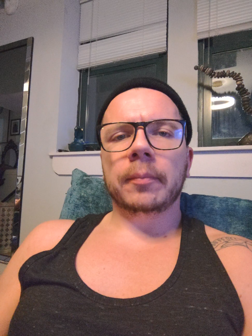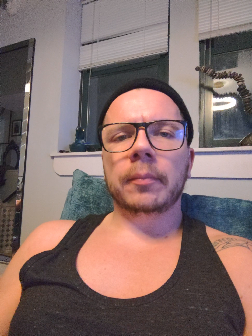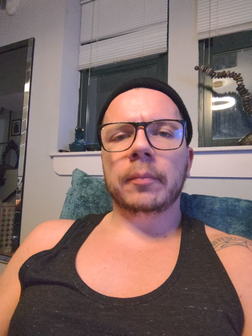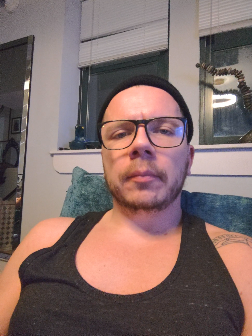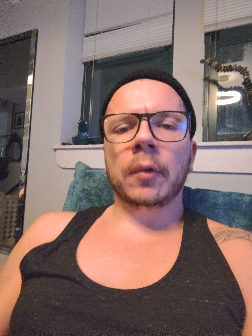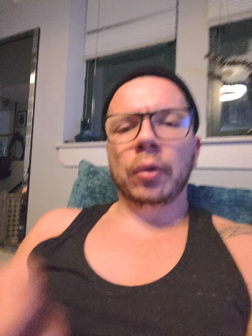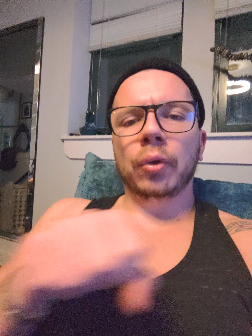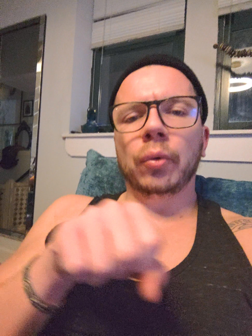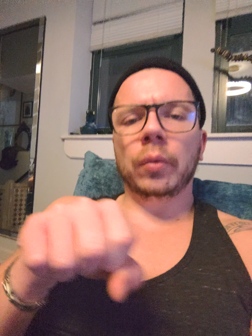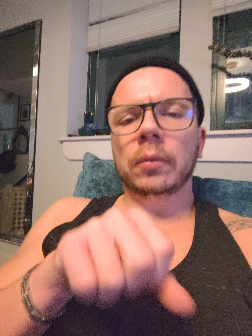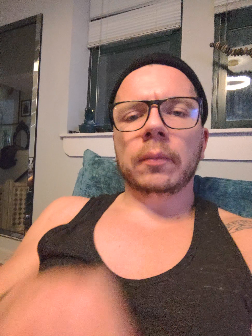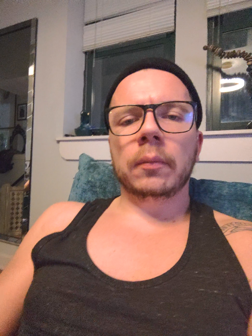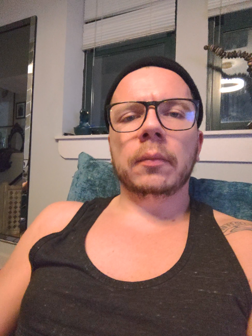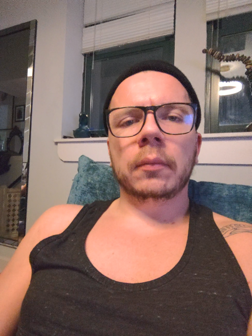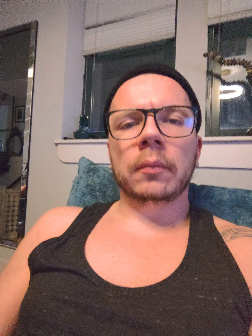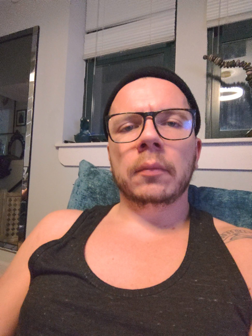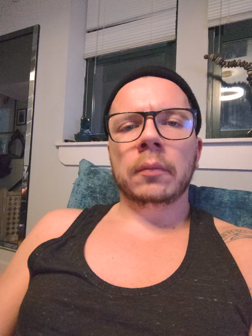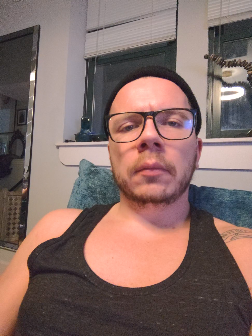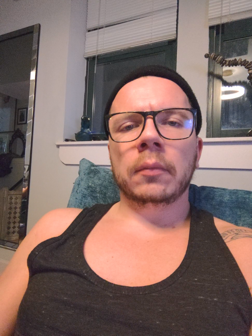shoe